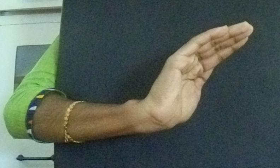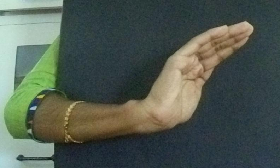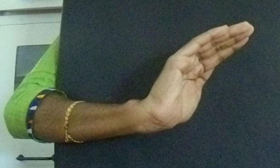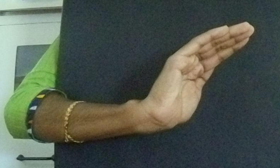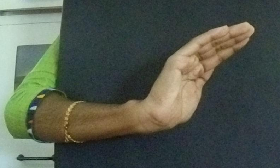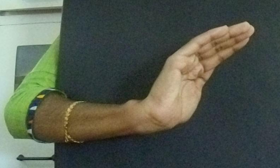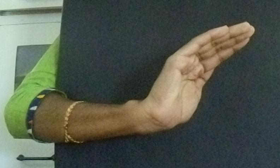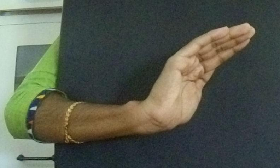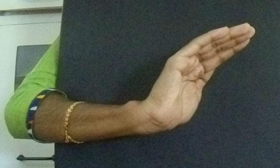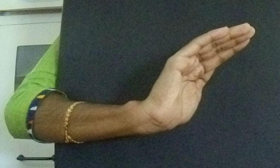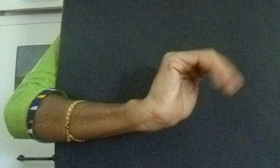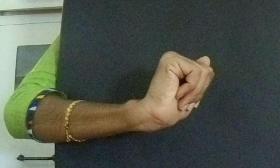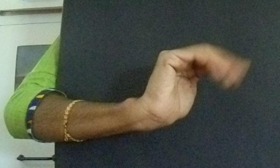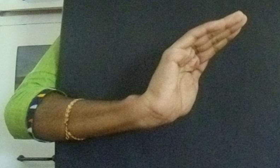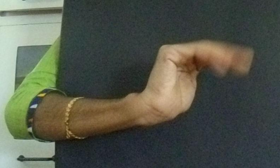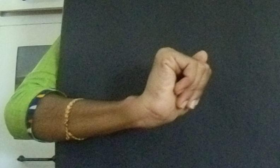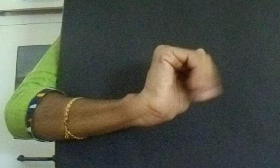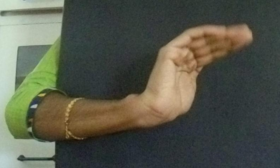call